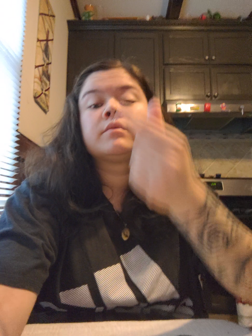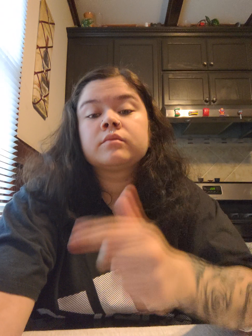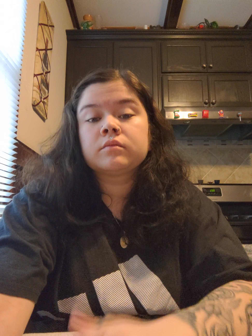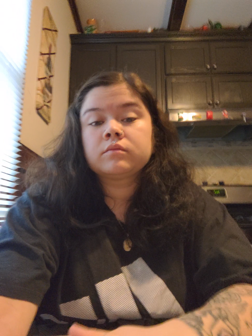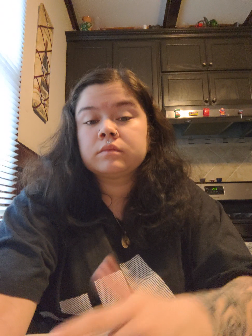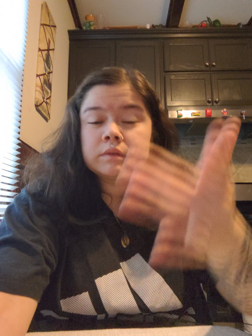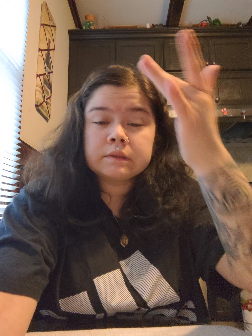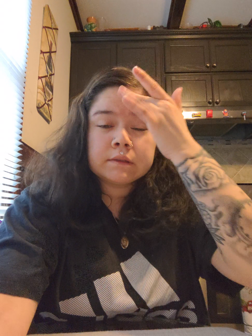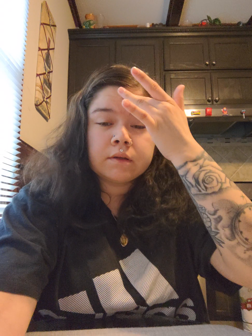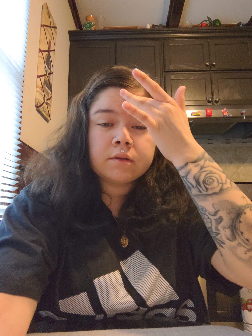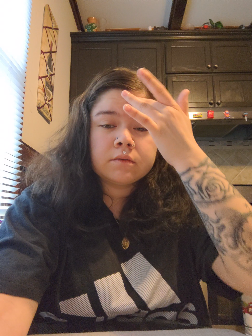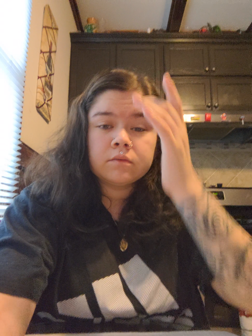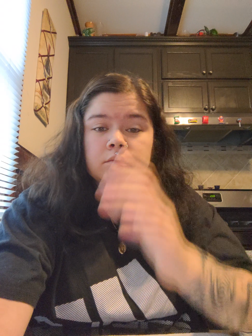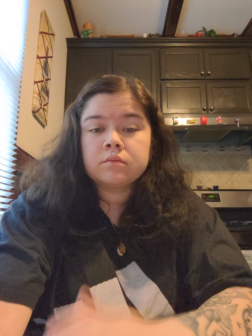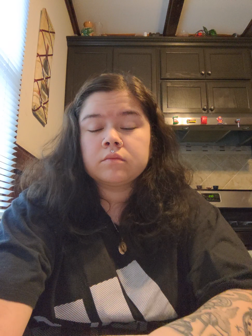sick